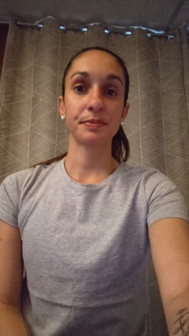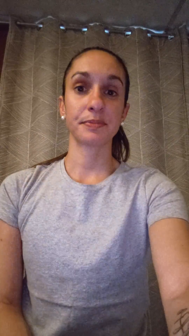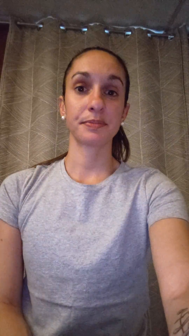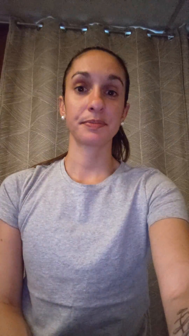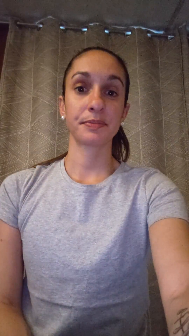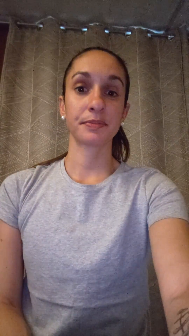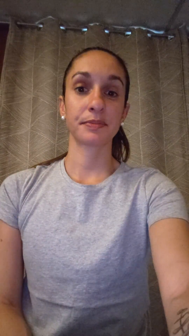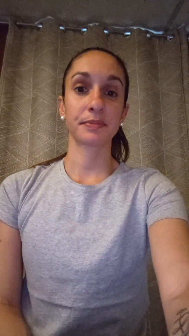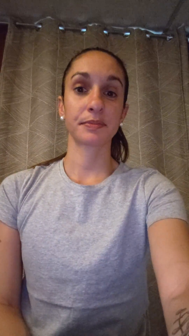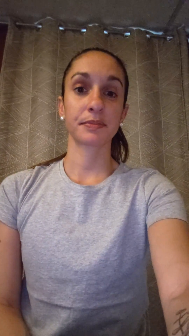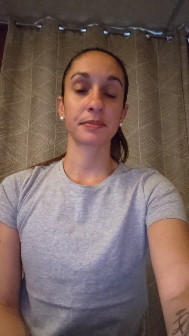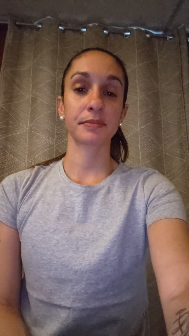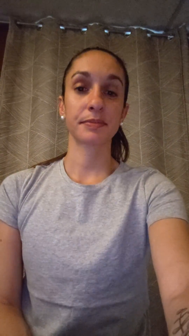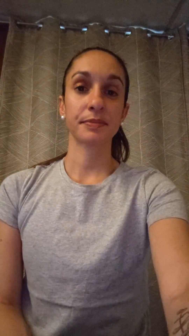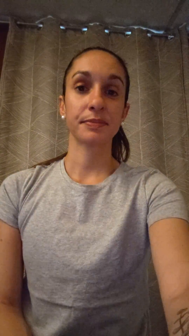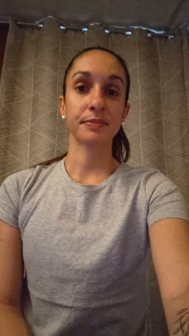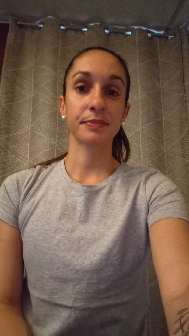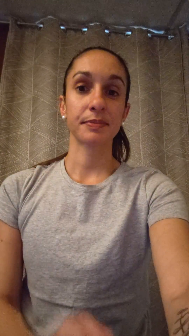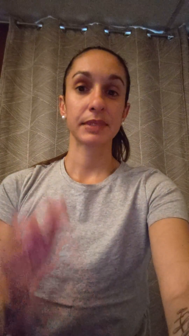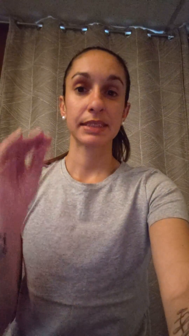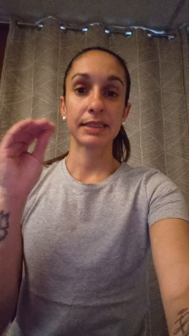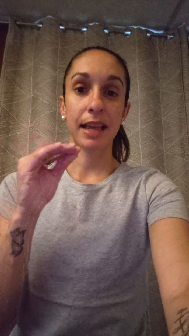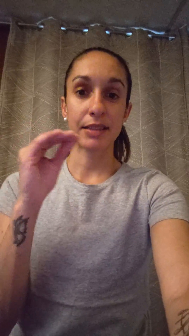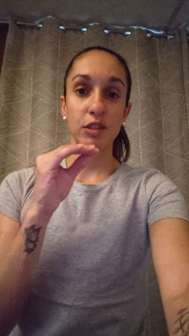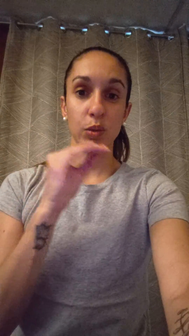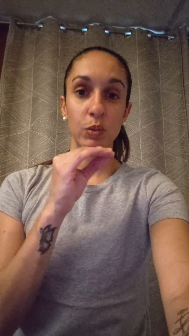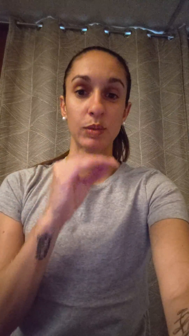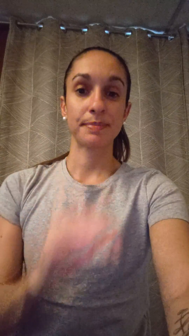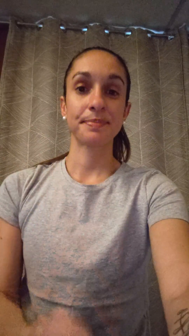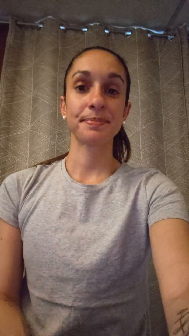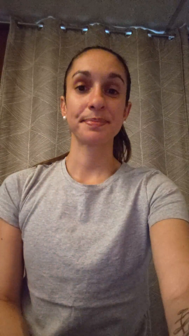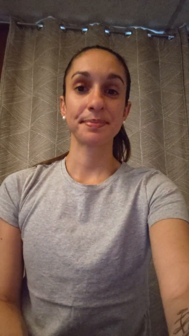dinosaur